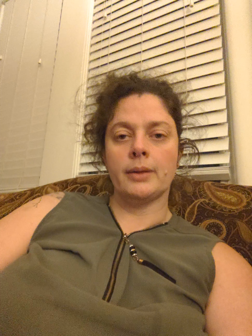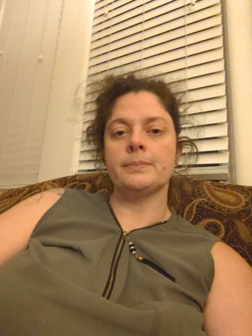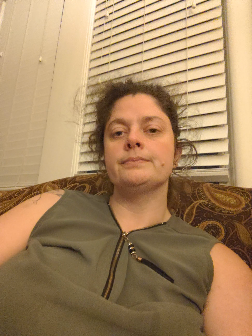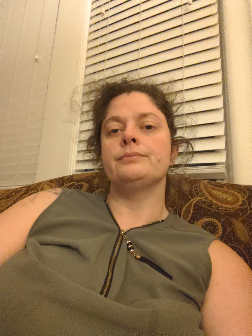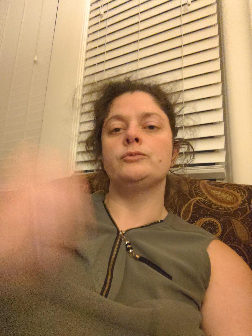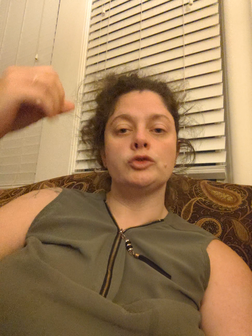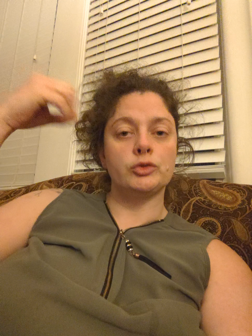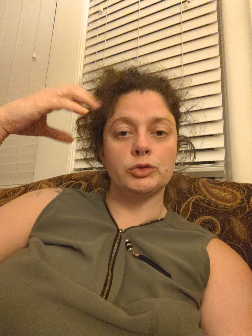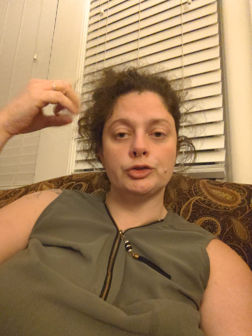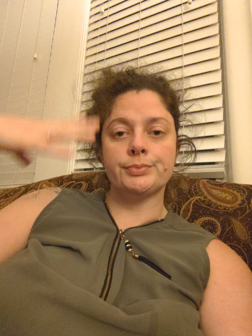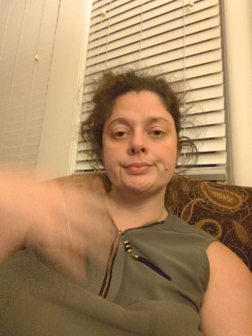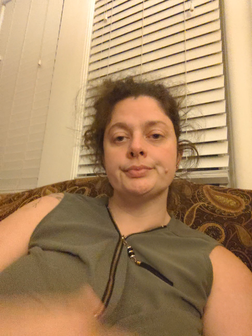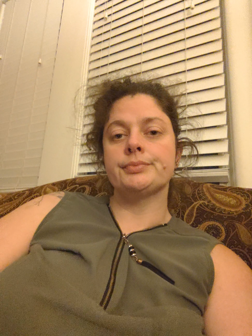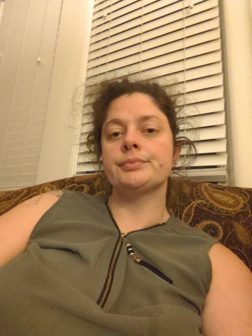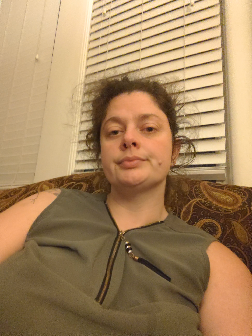shower